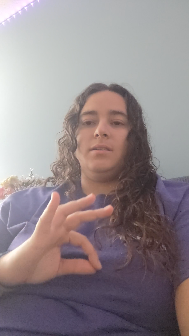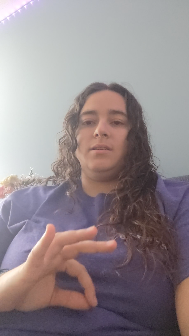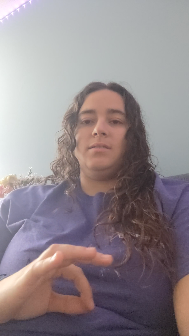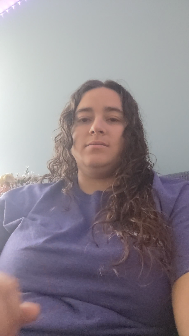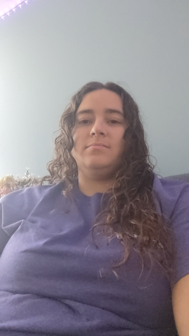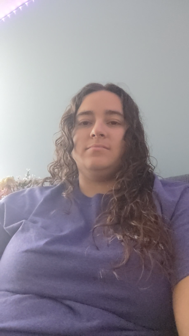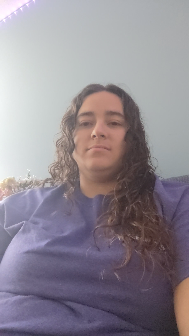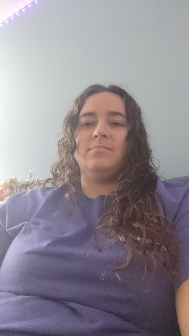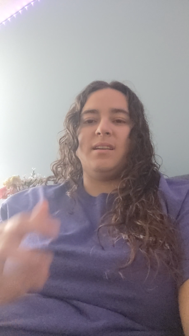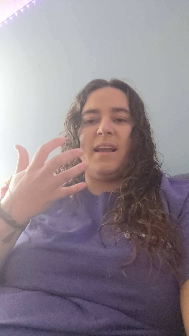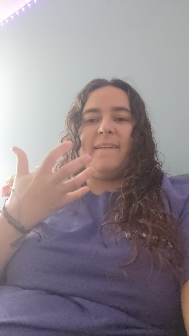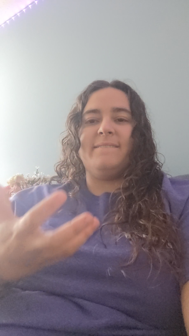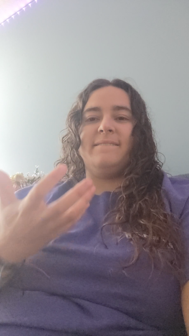heavy